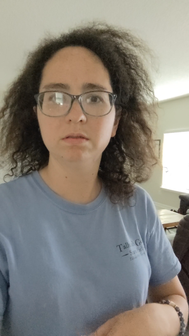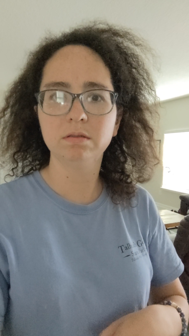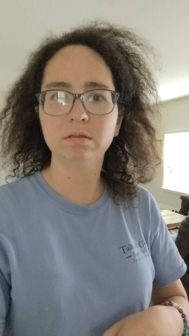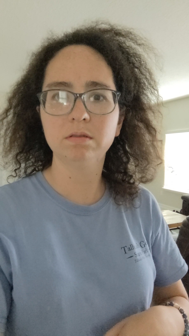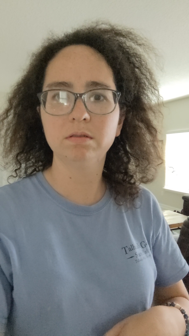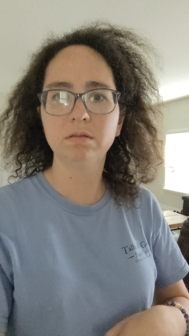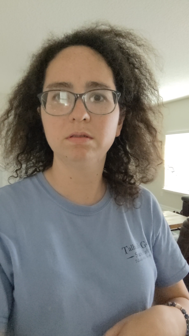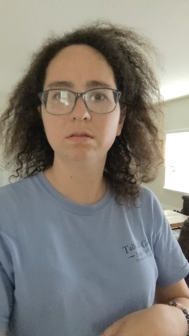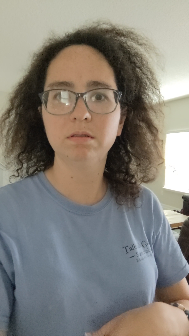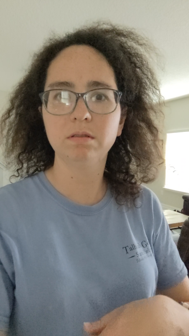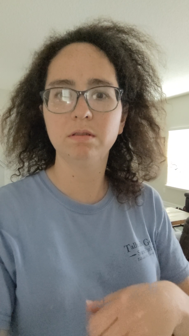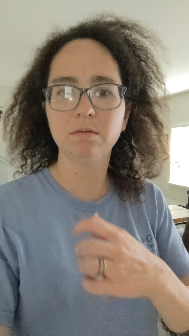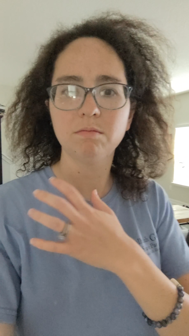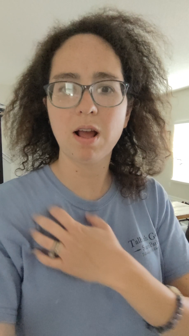bear